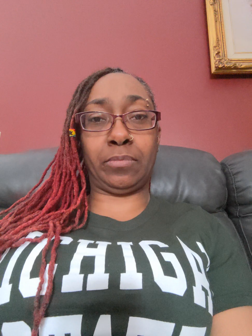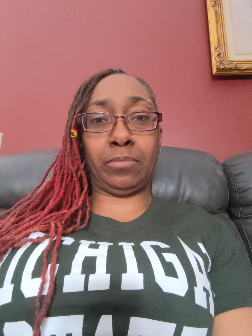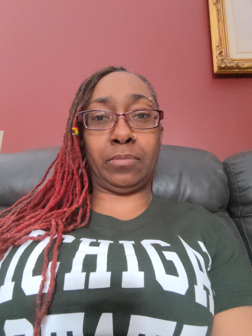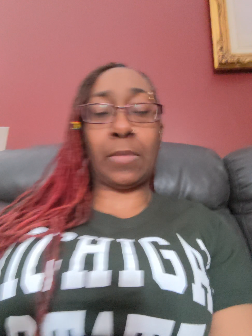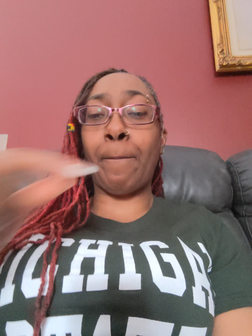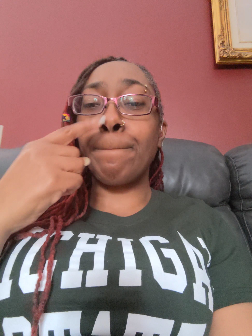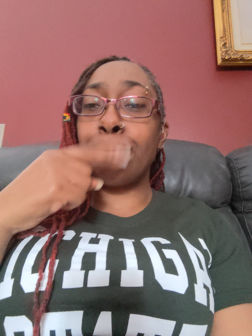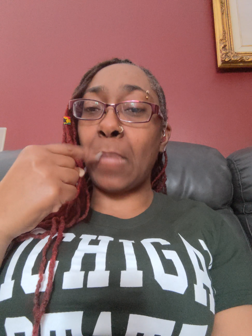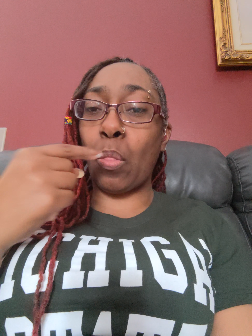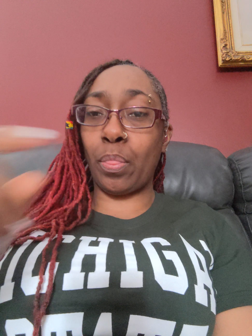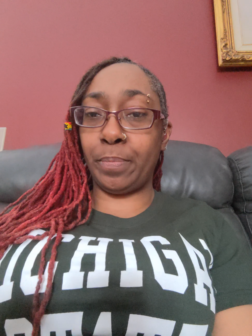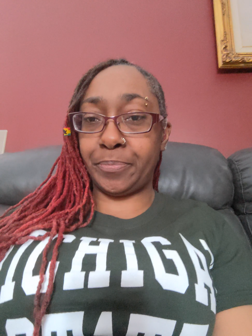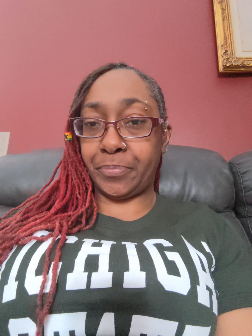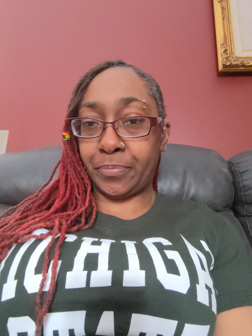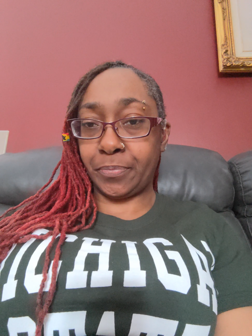mouth